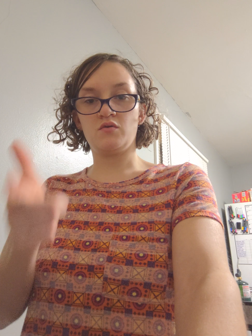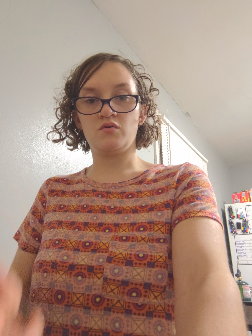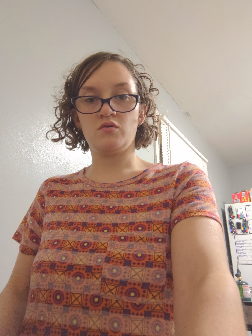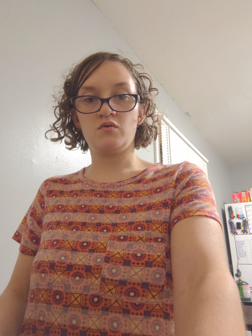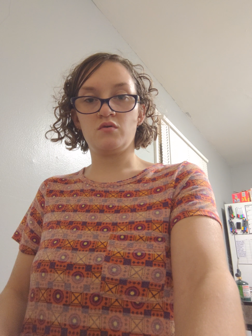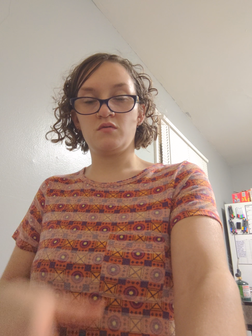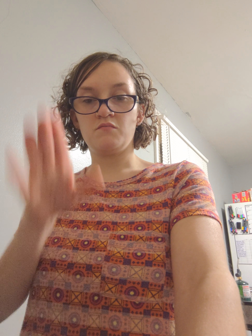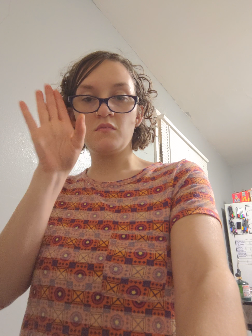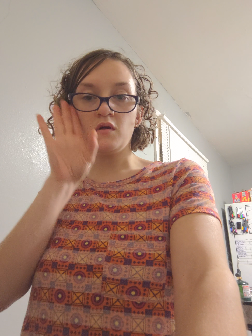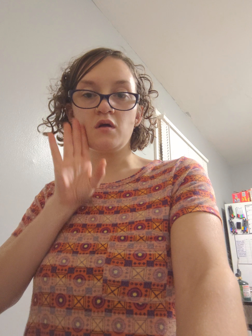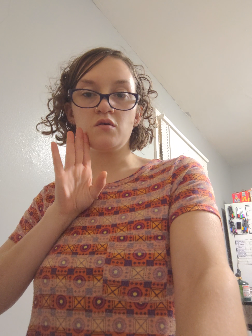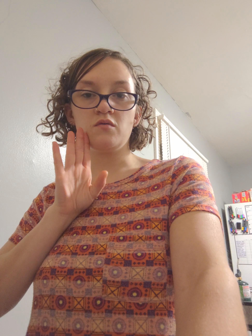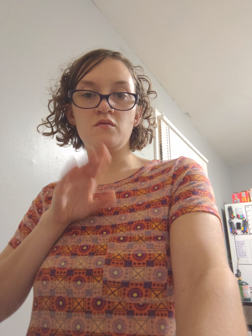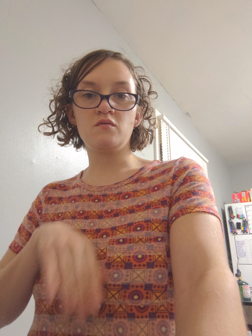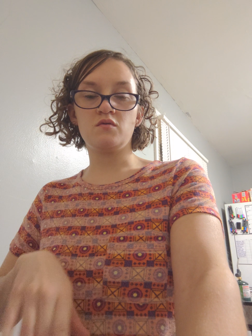brown